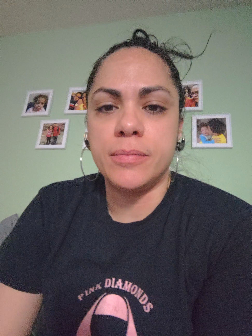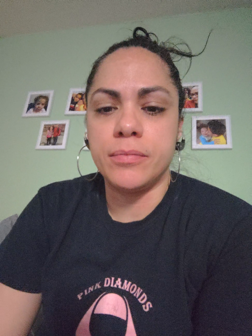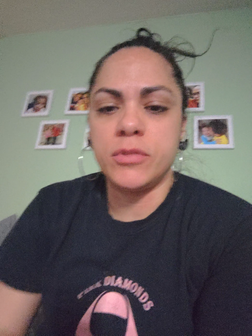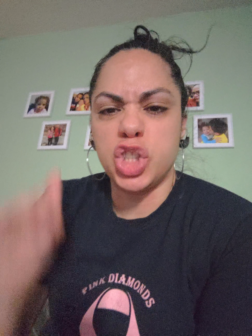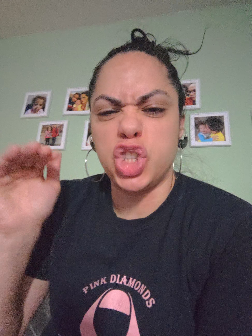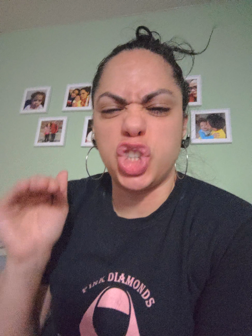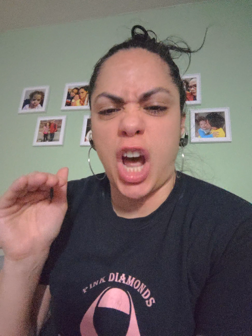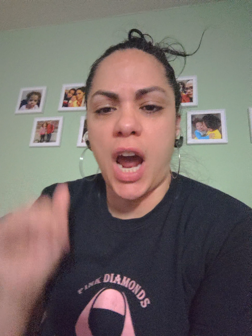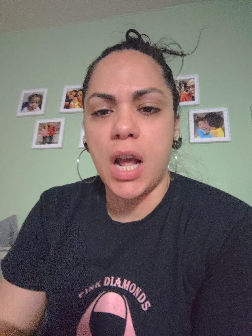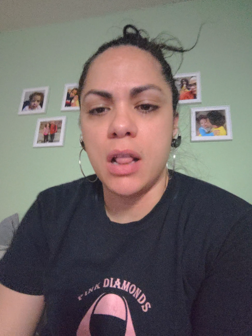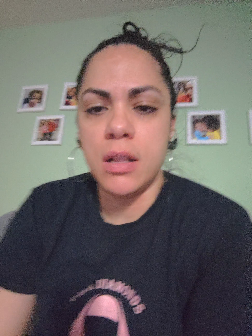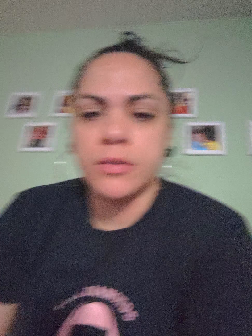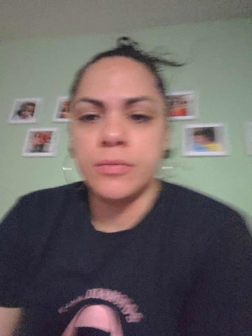child